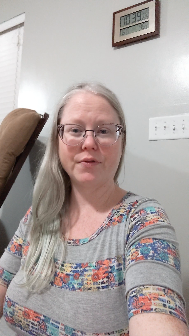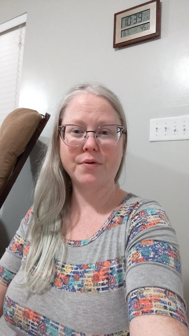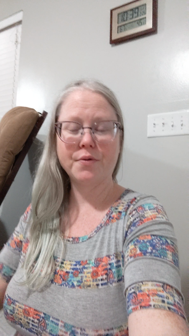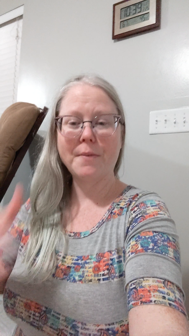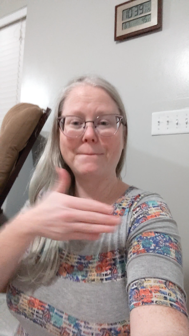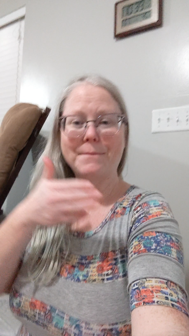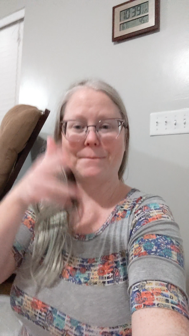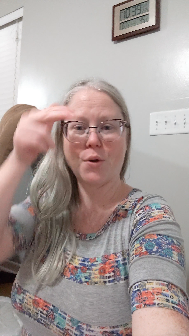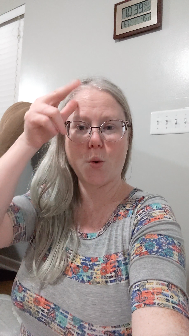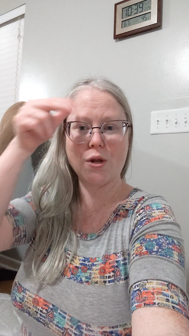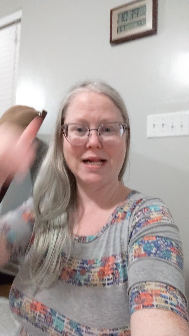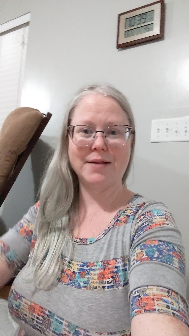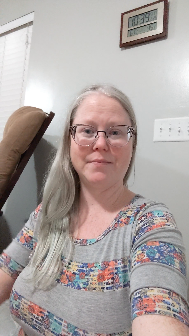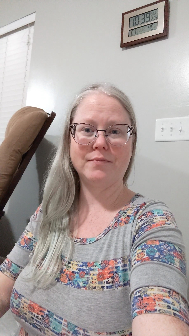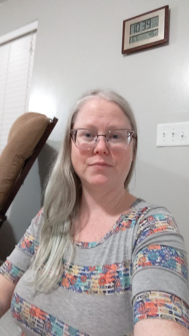pony